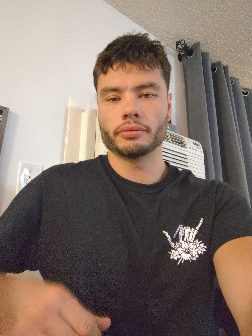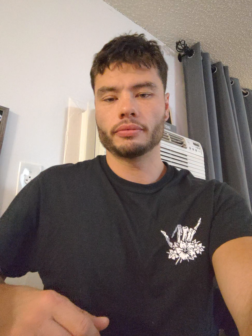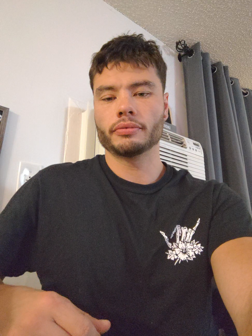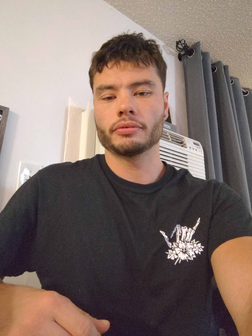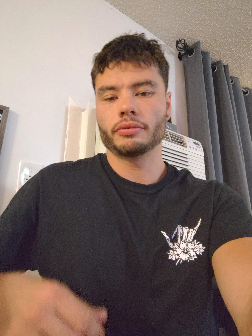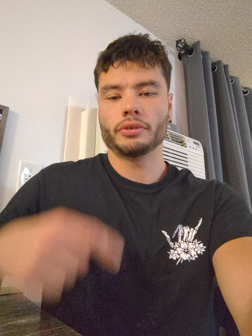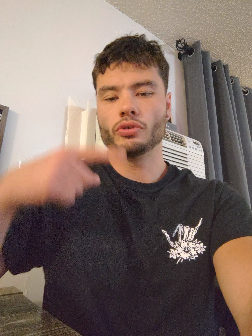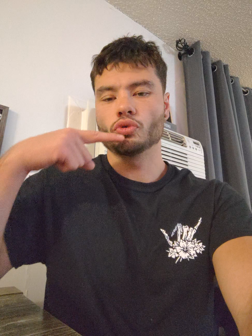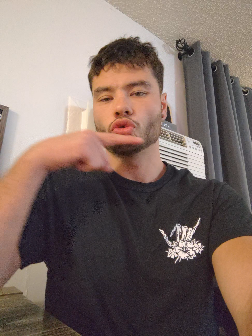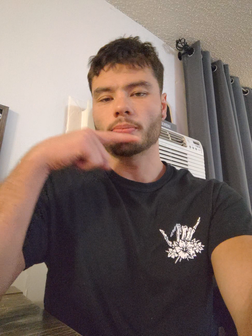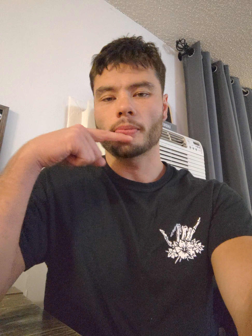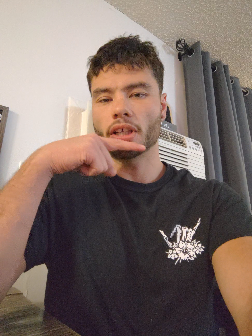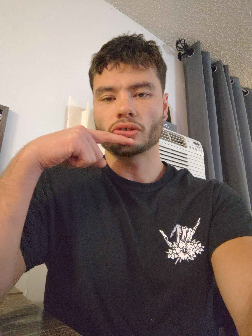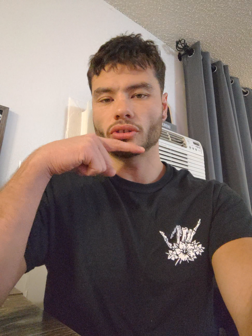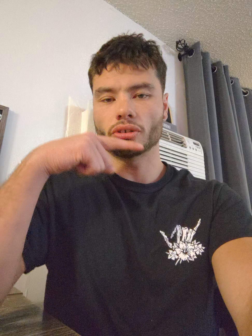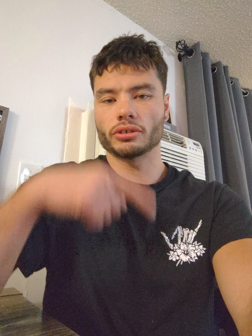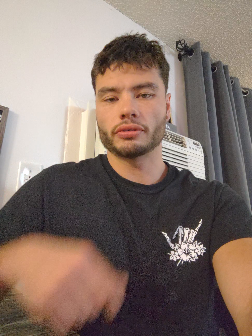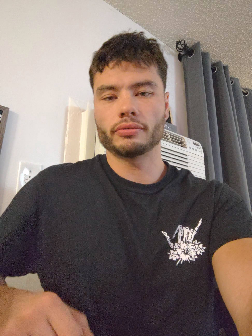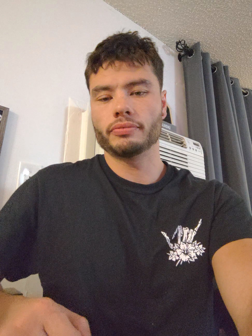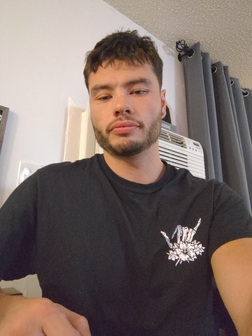toothbrush